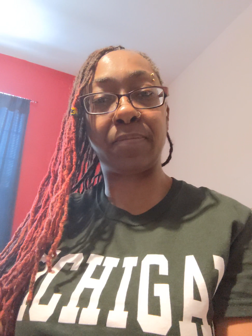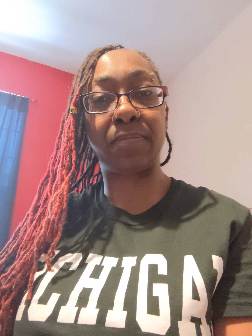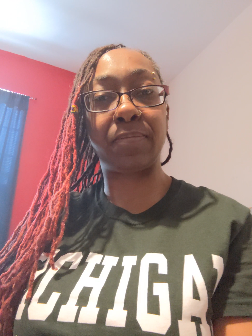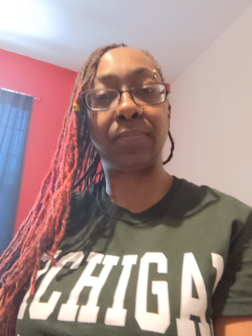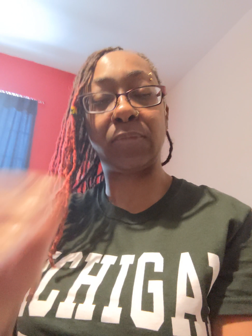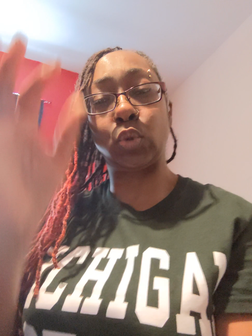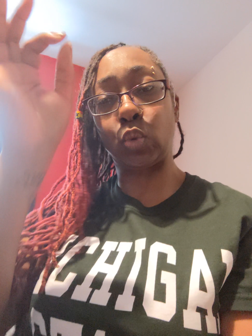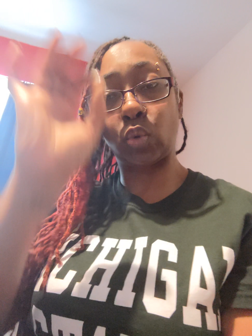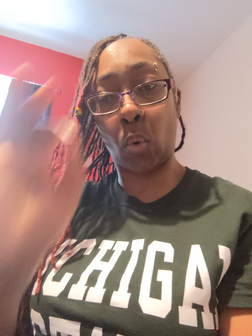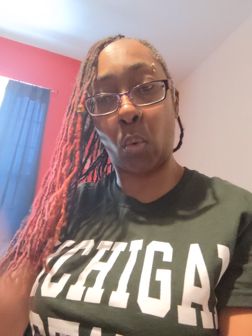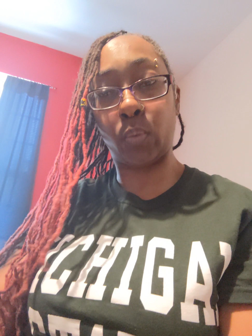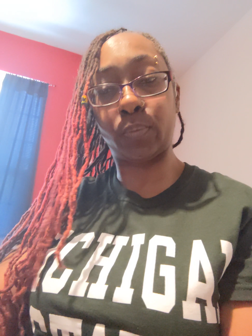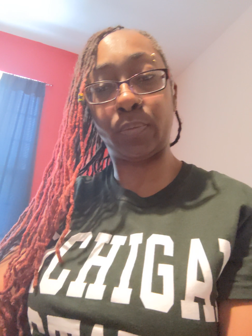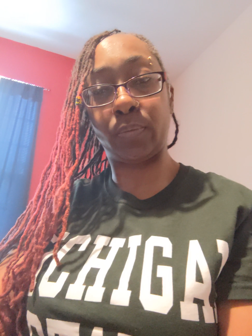snow